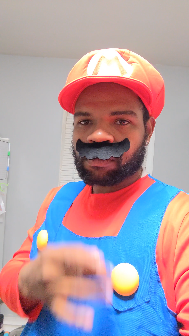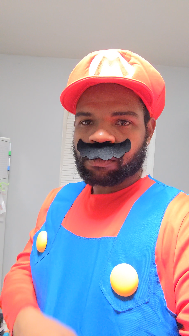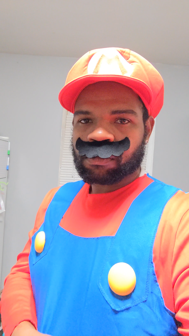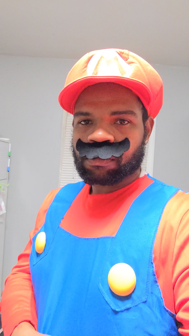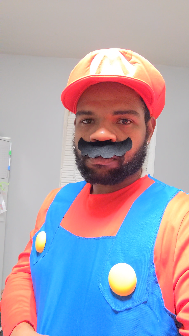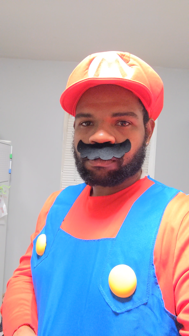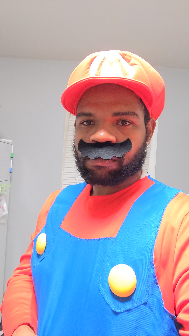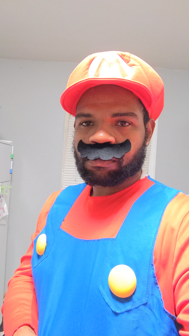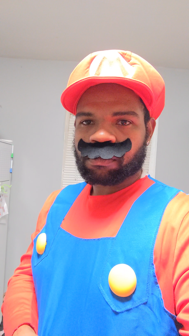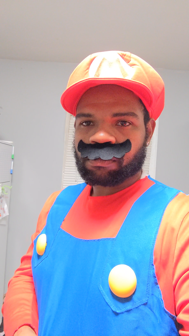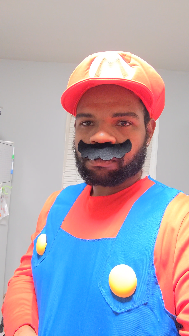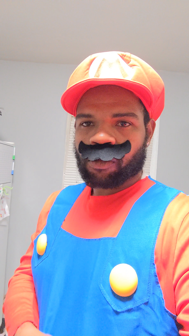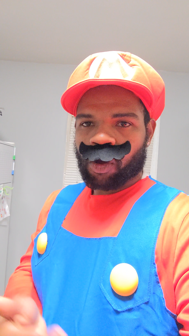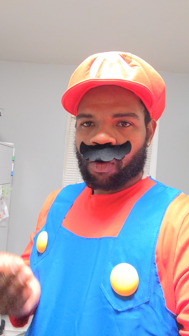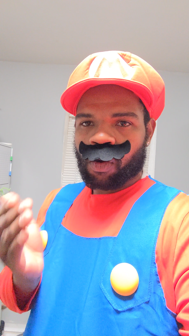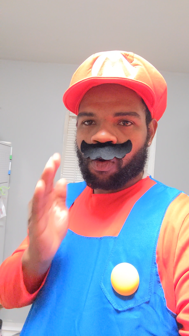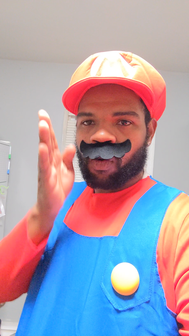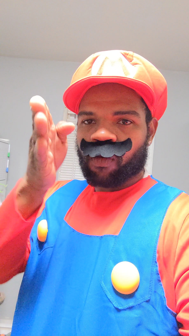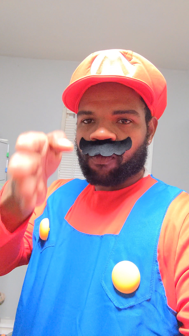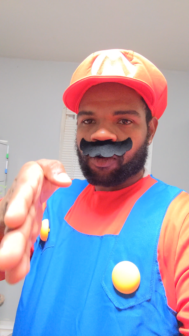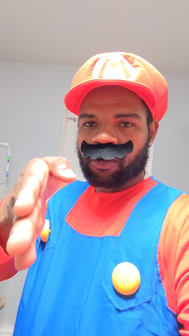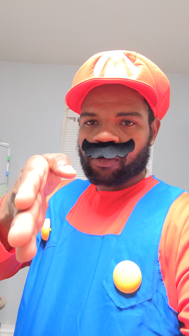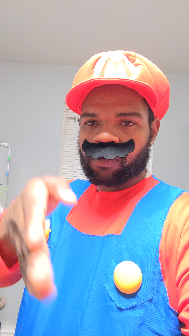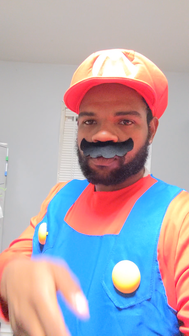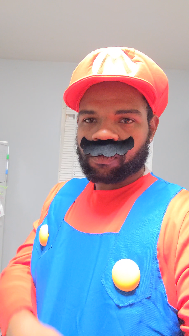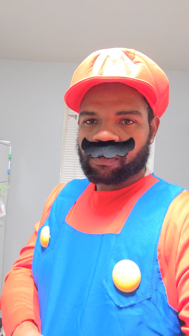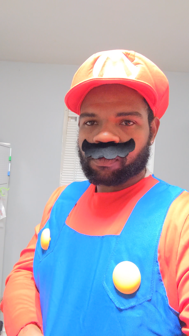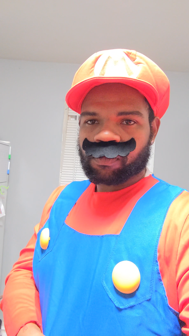over